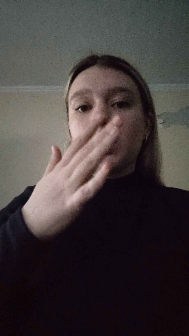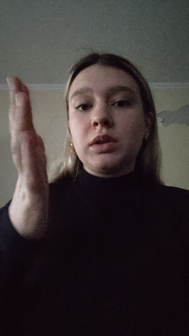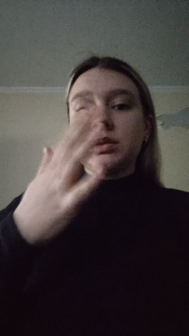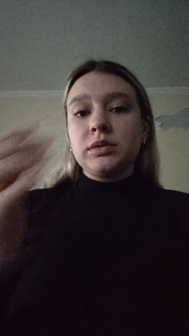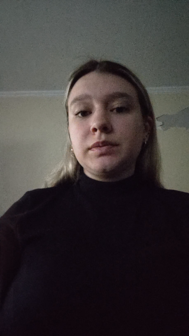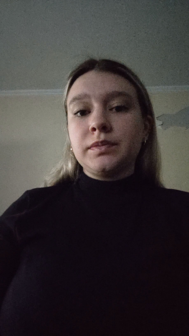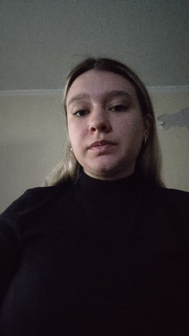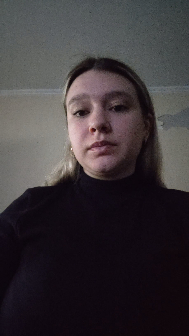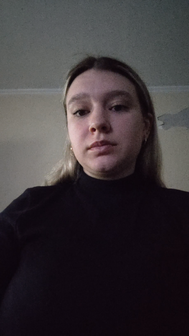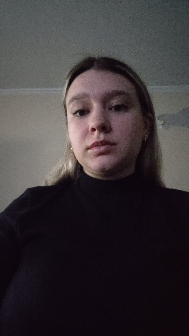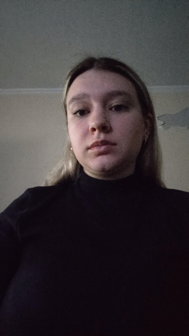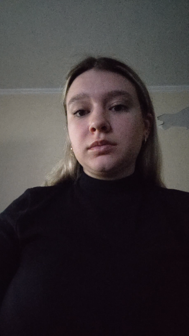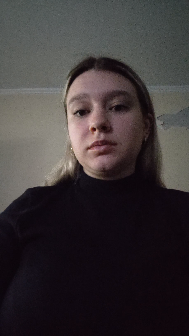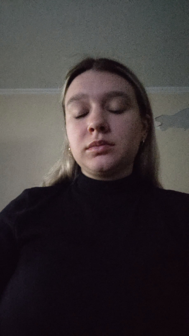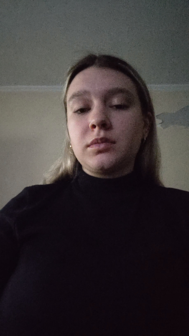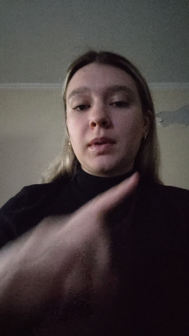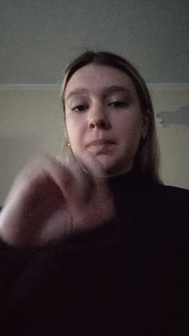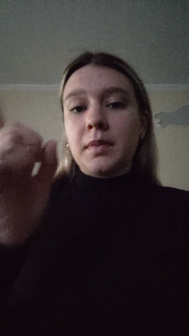but